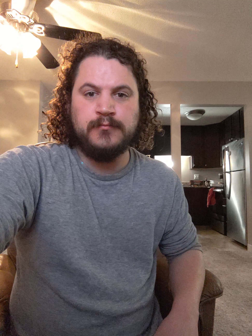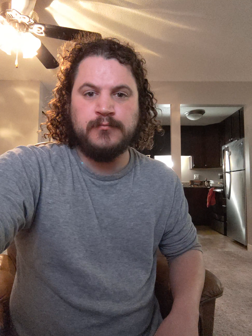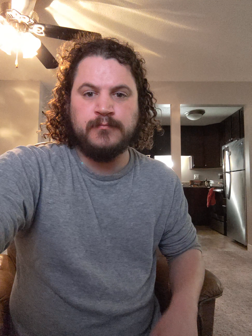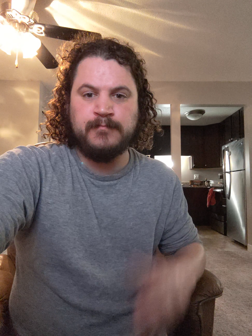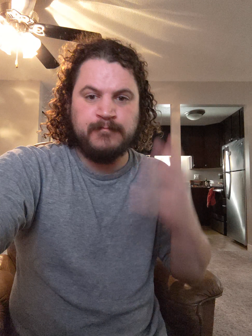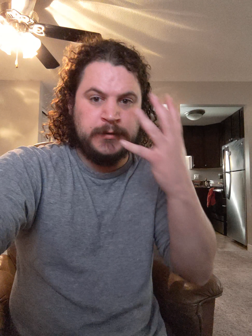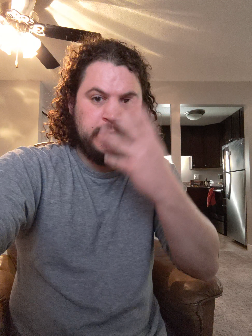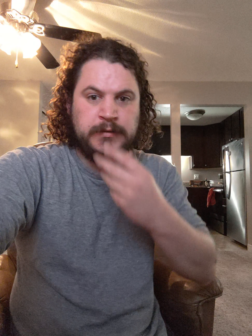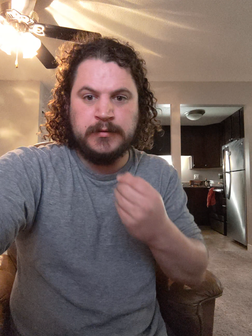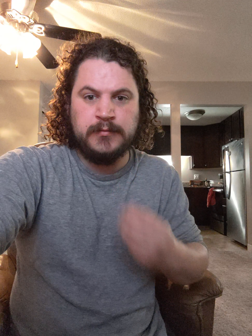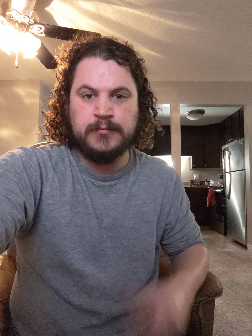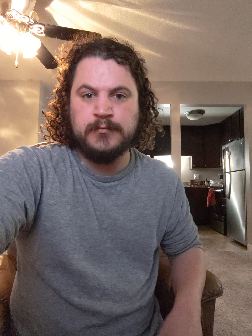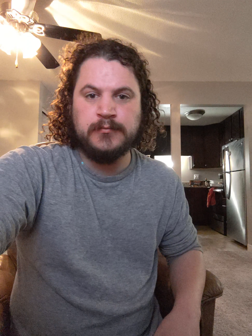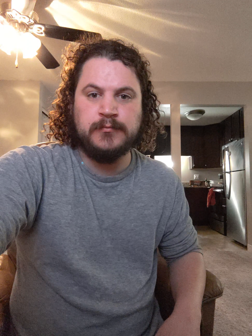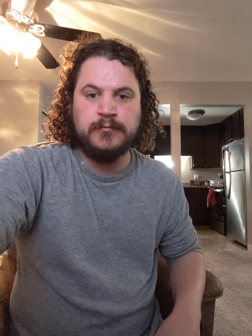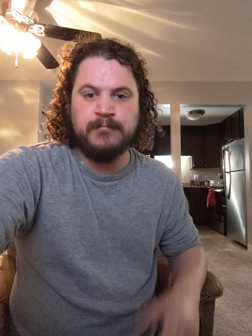pretty